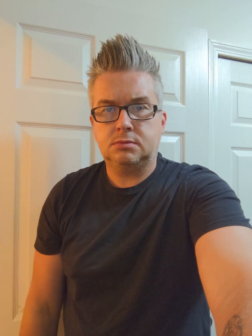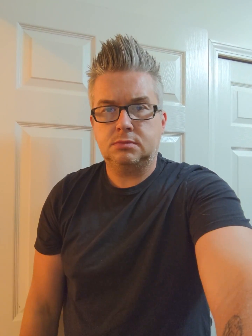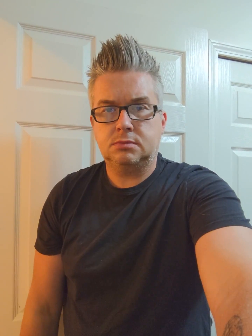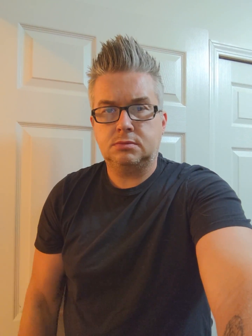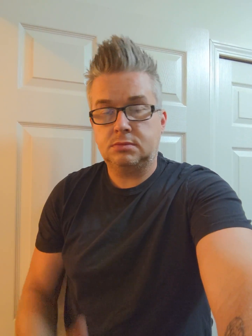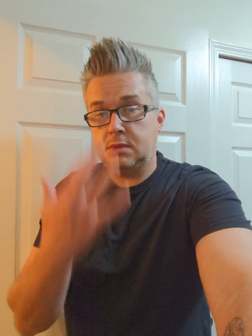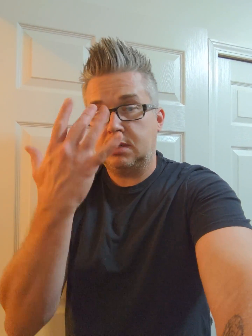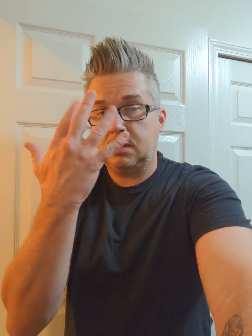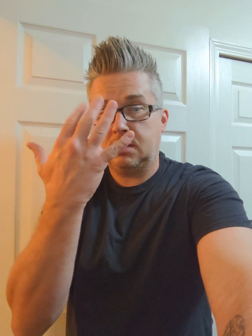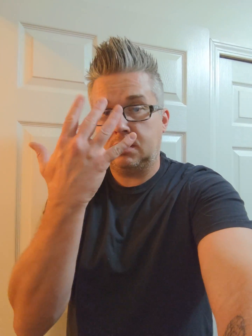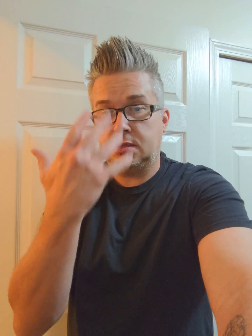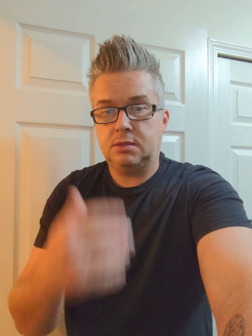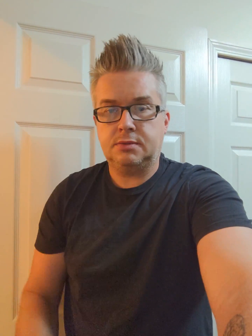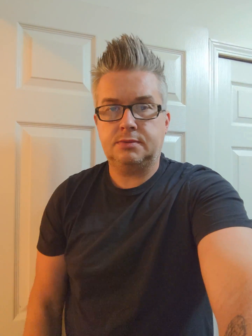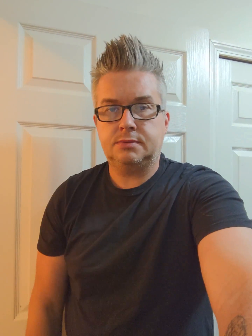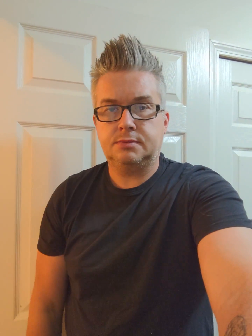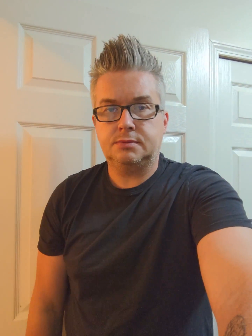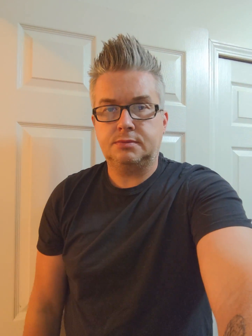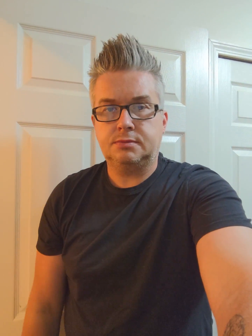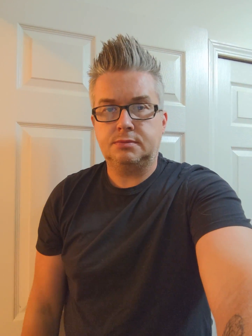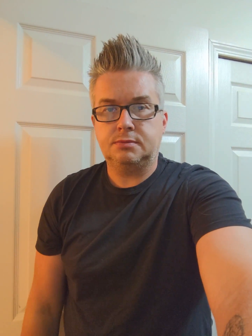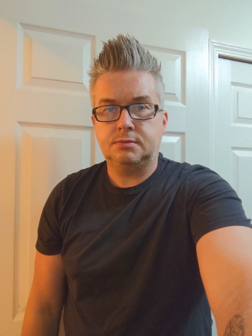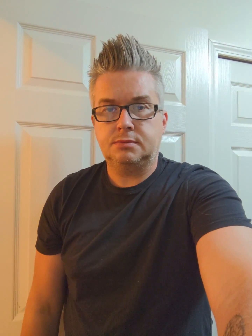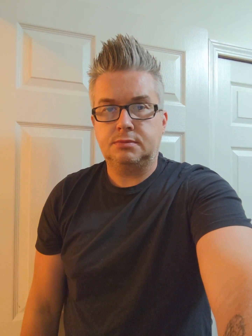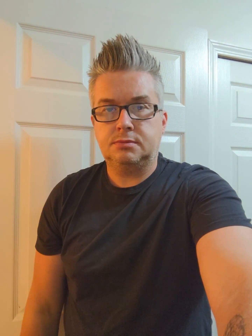hand